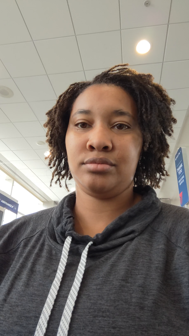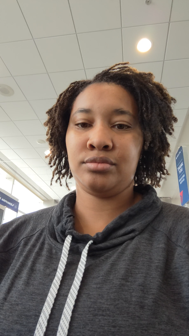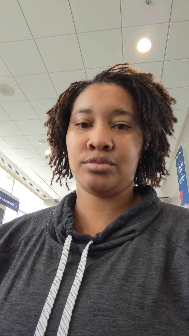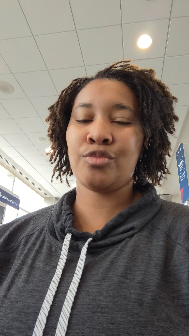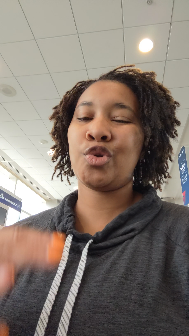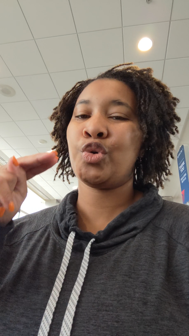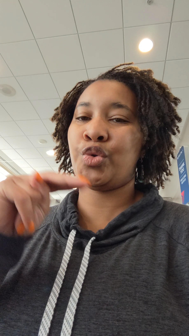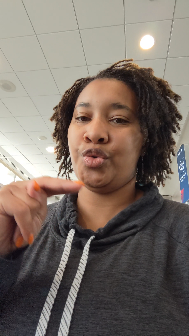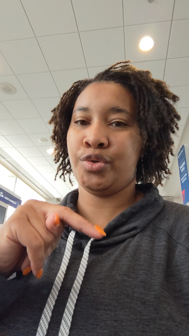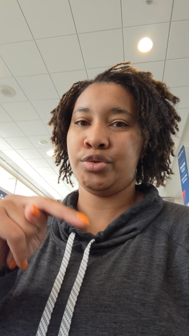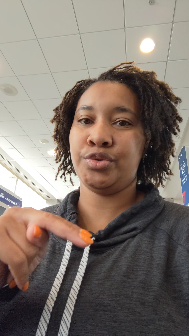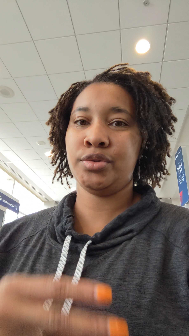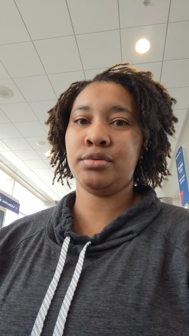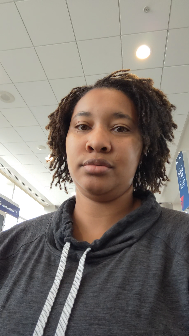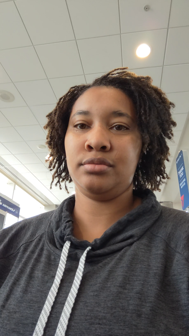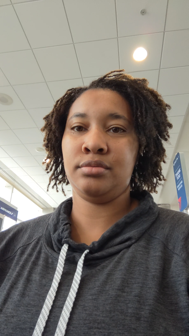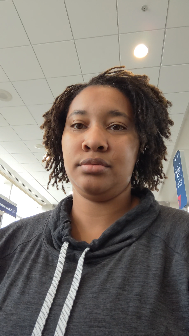nurse